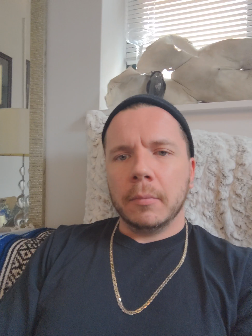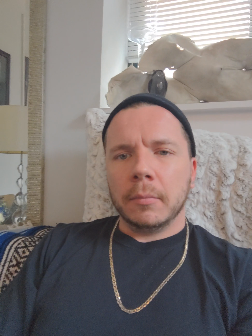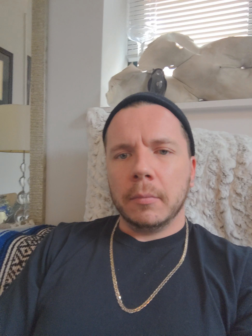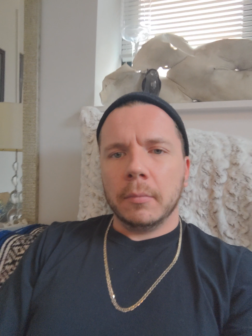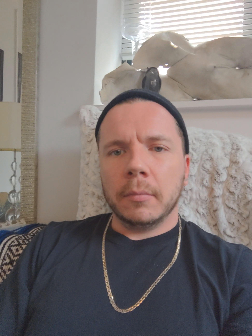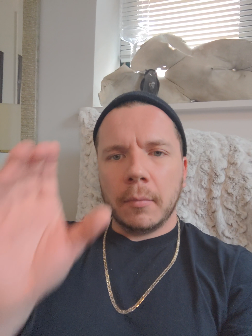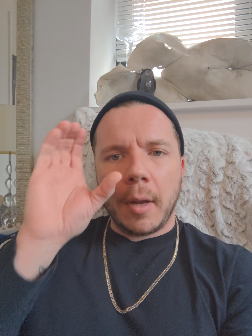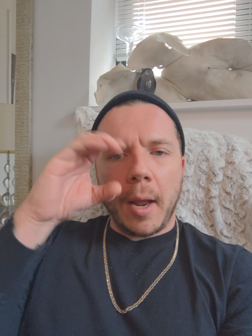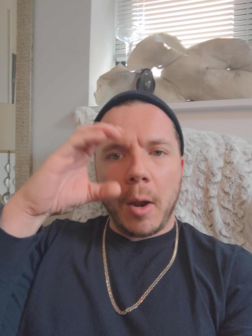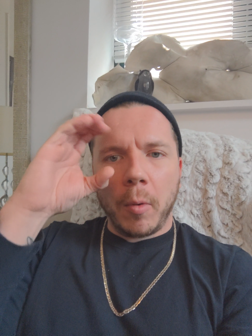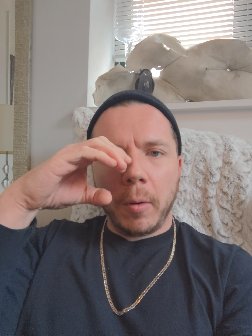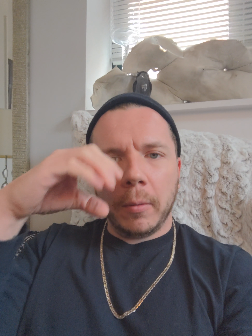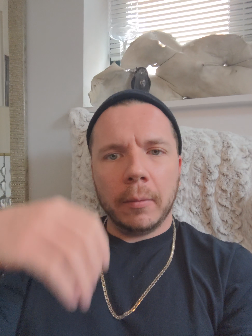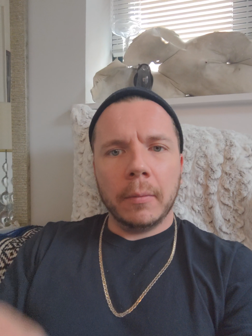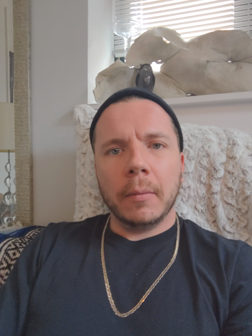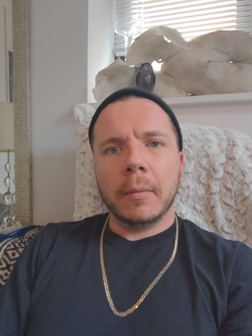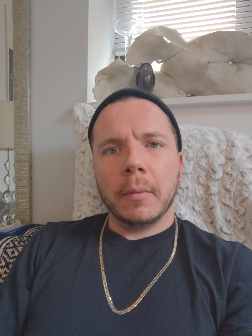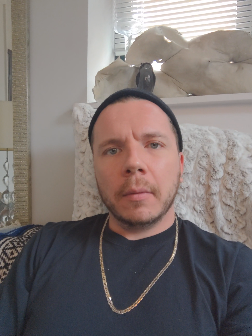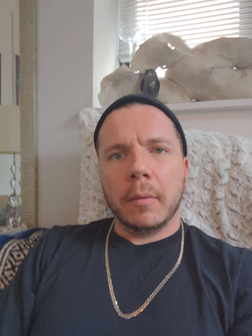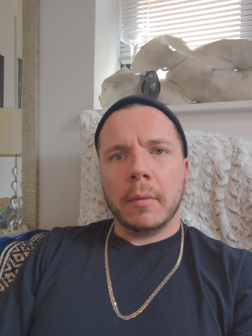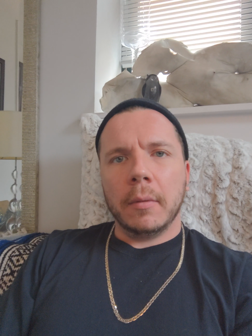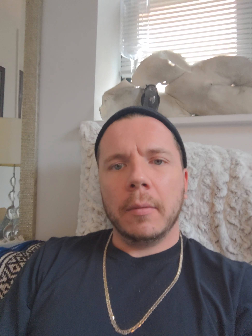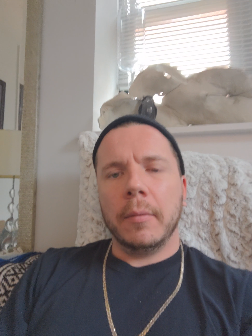owl